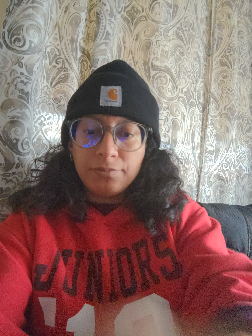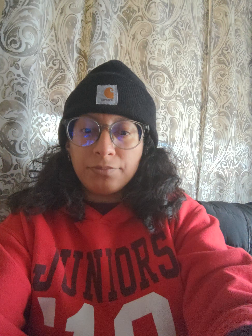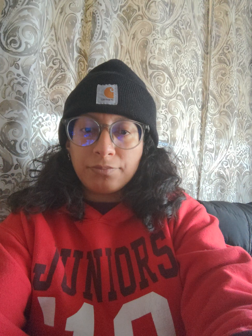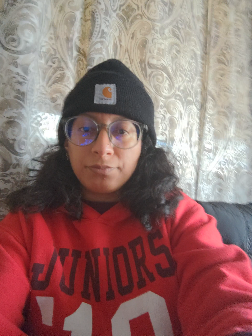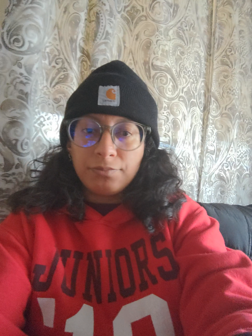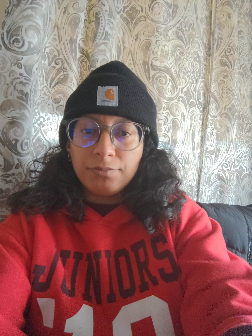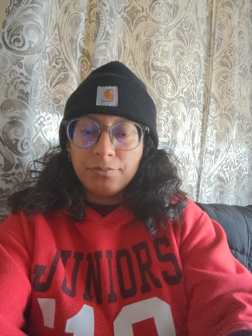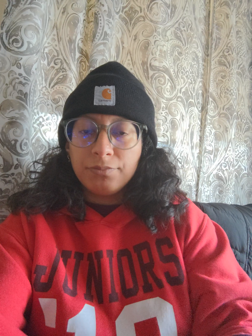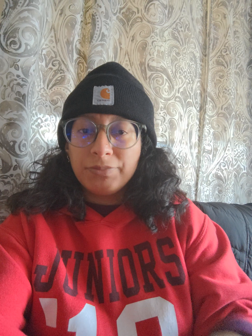ride